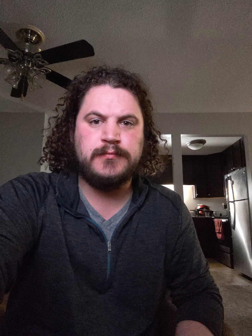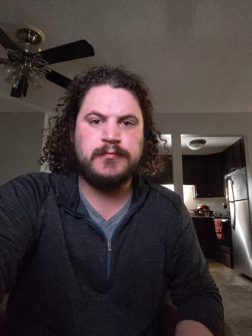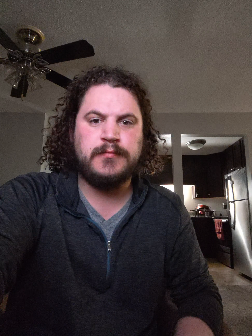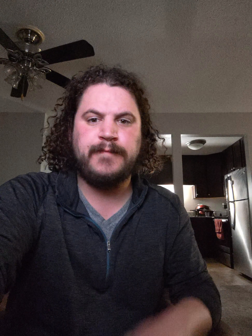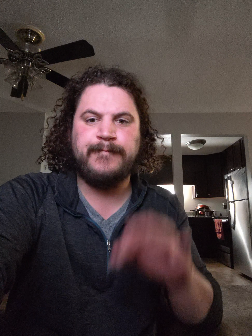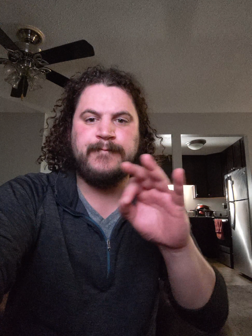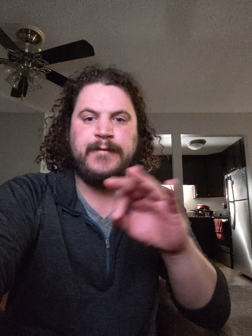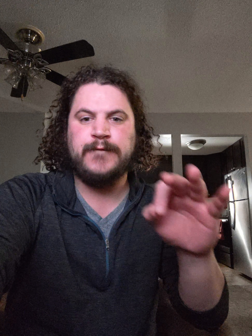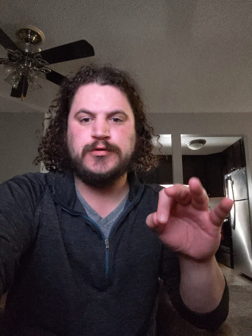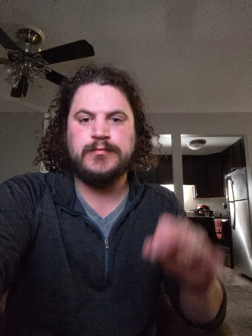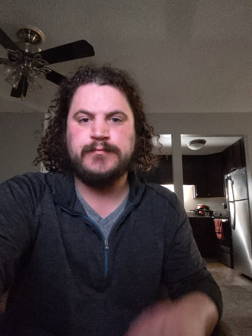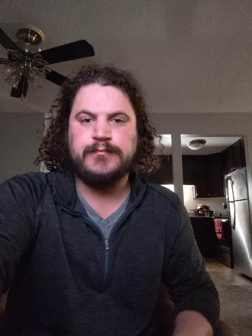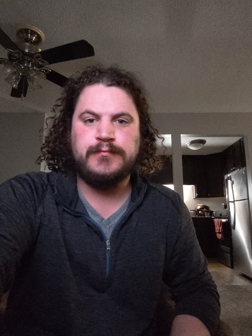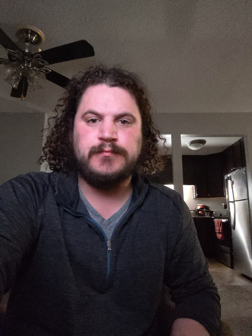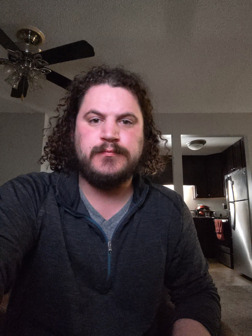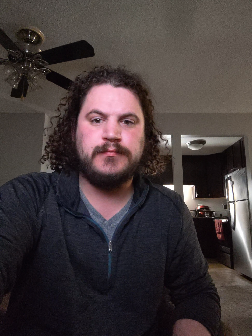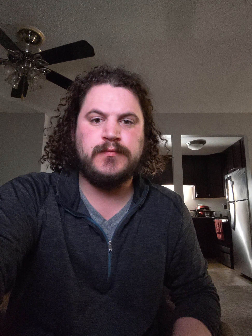french fries